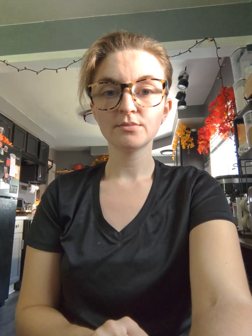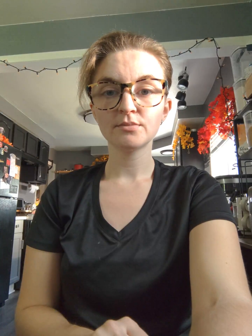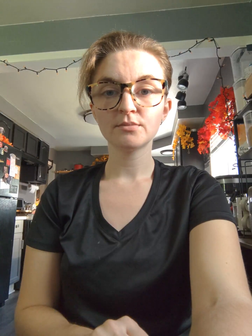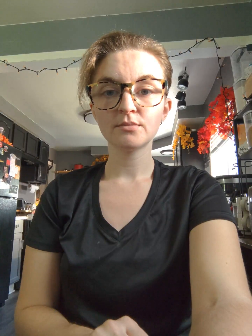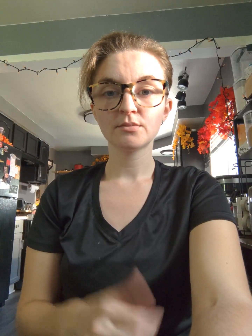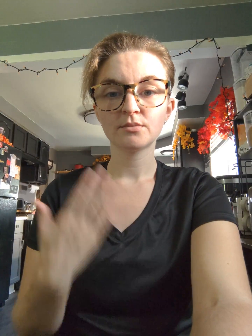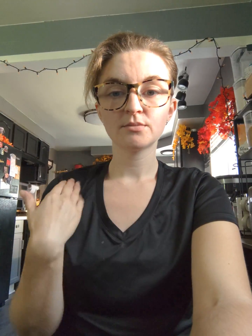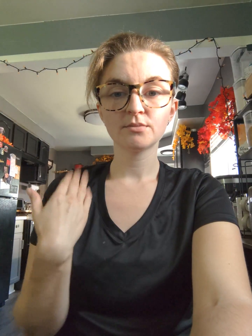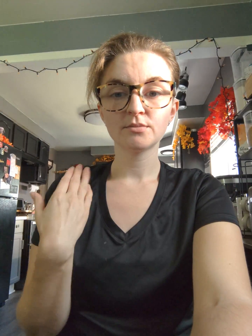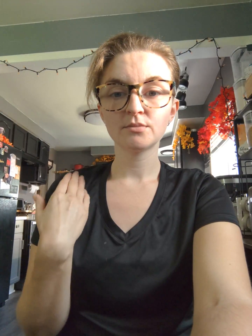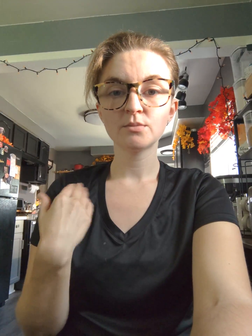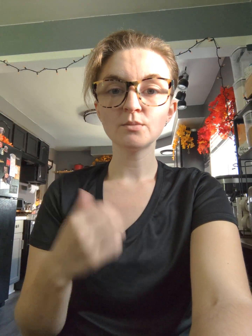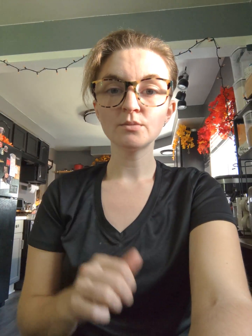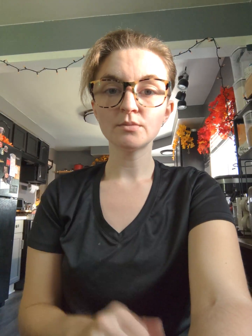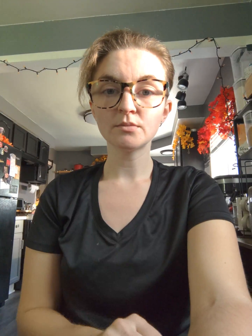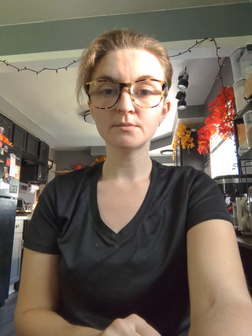shoulder